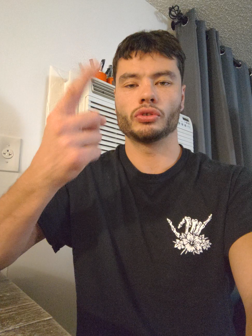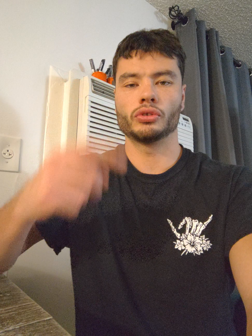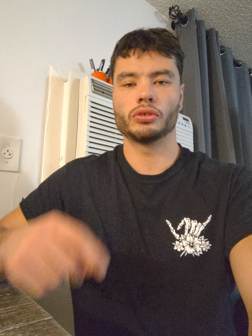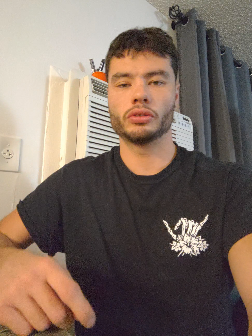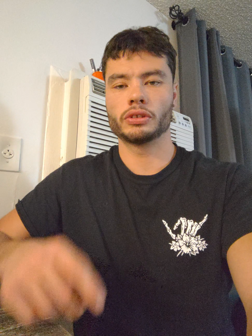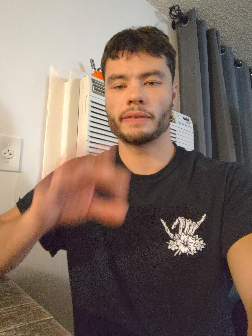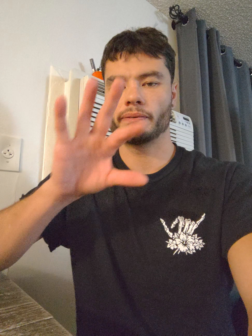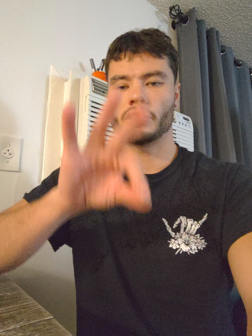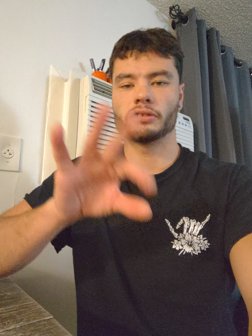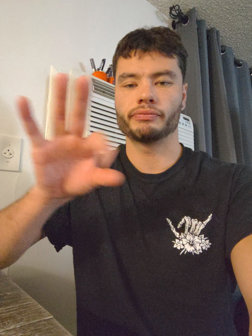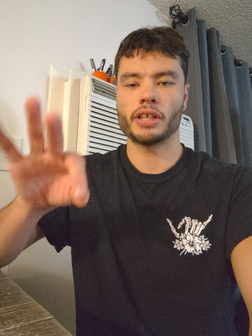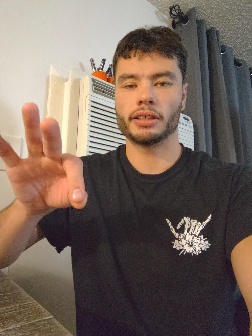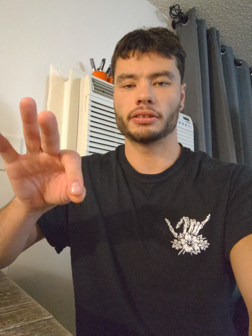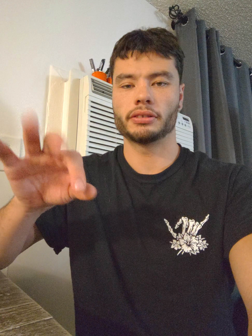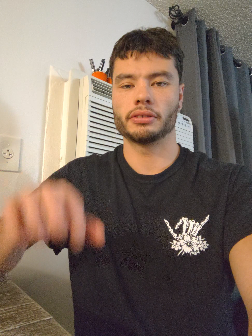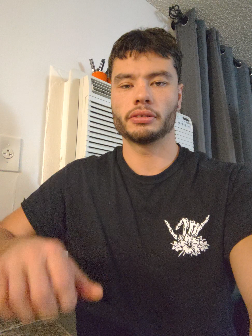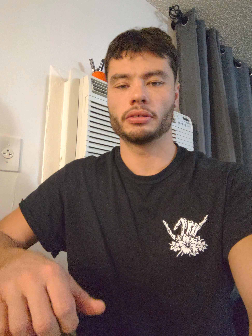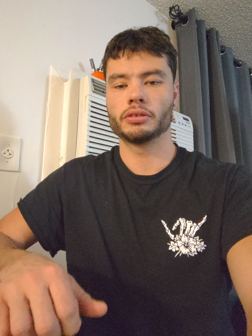french fries